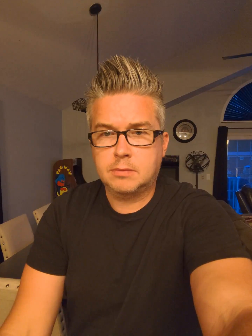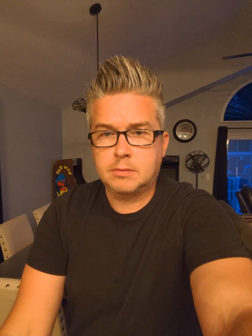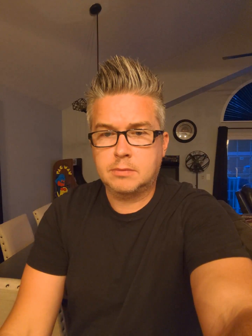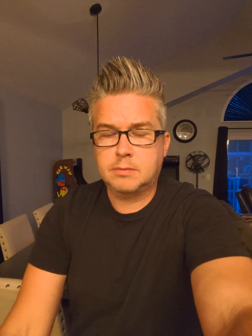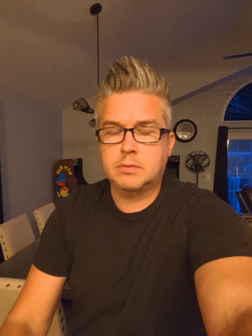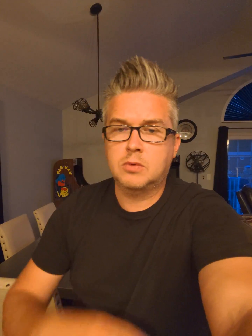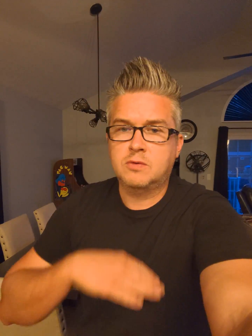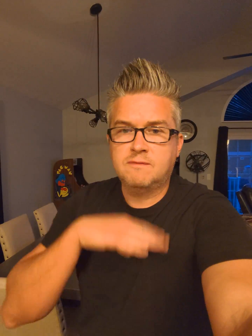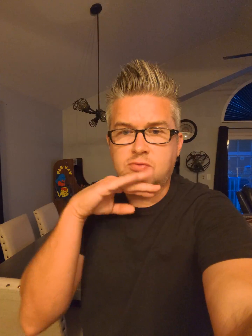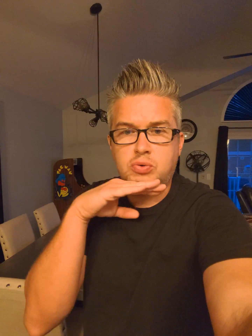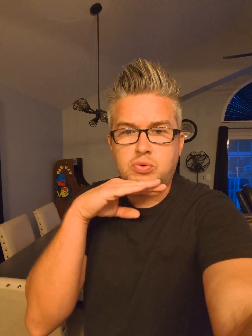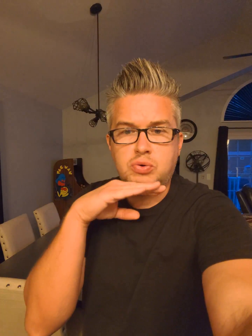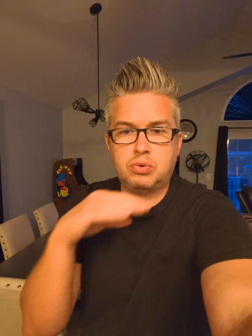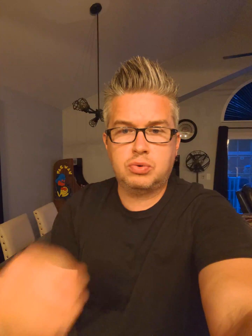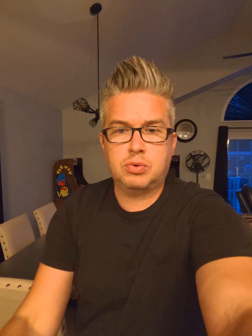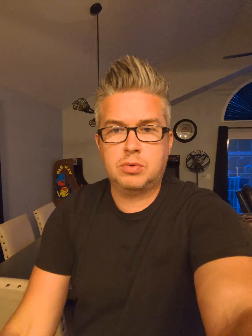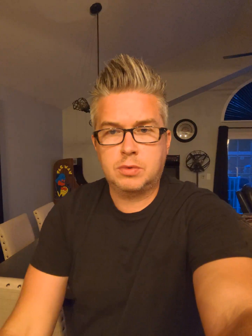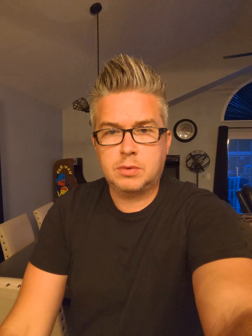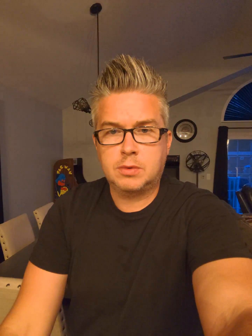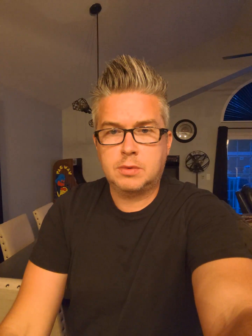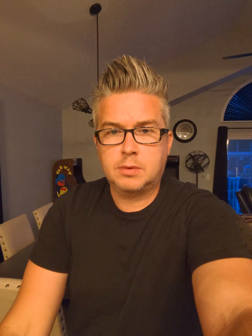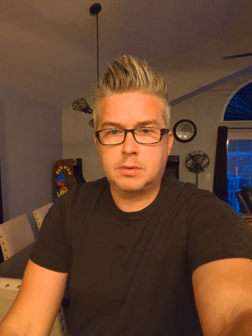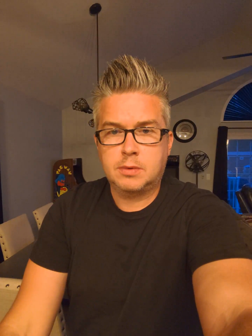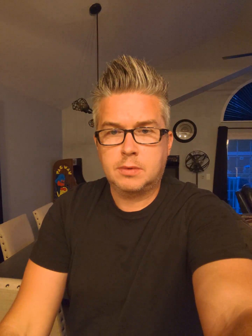full